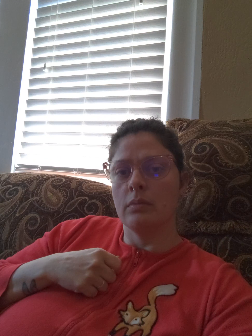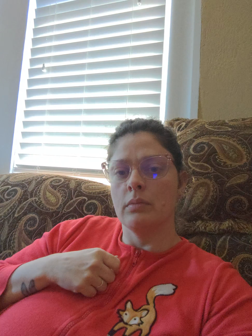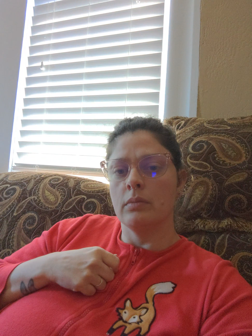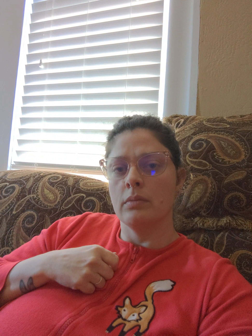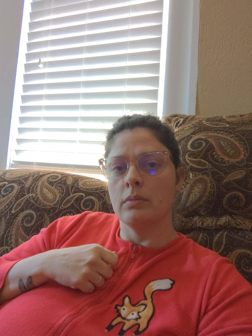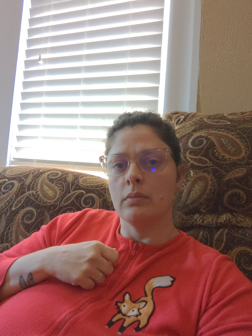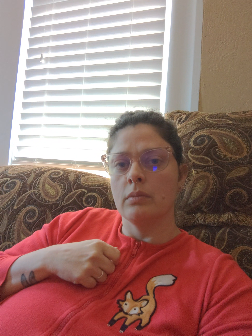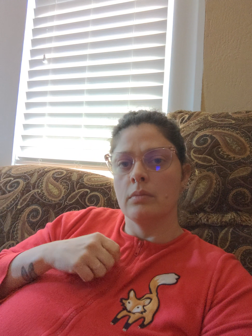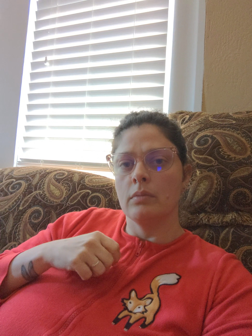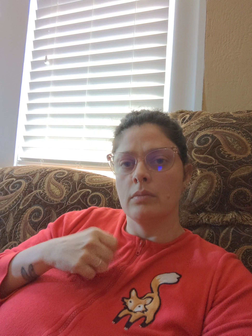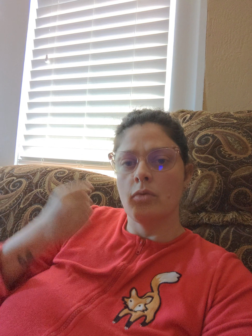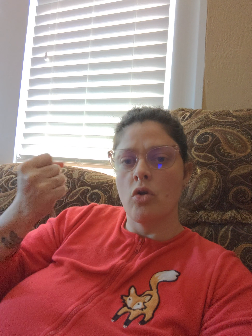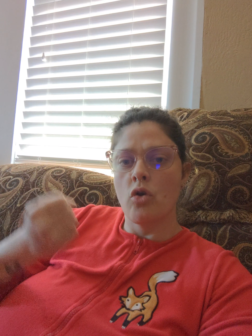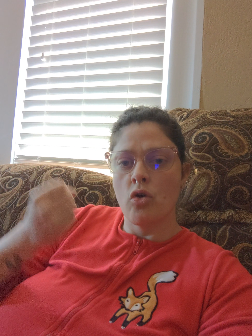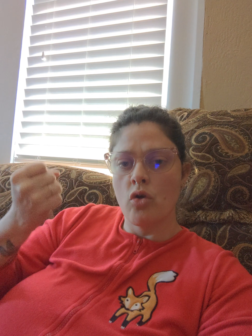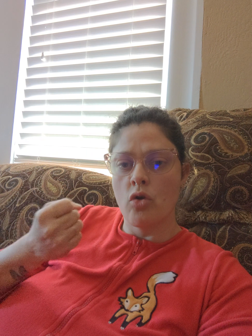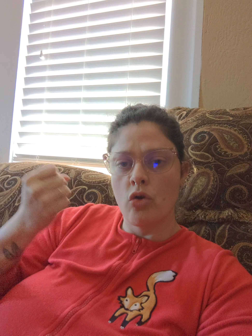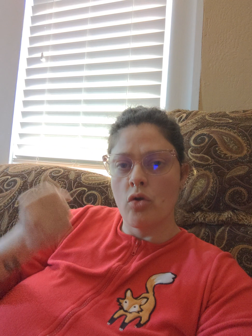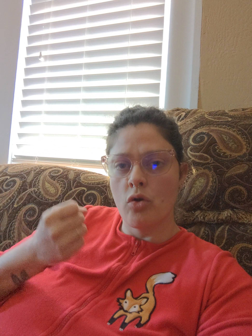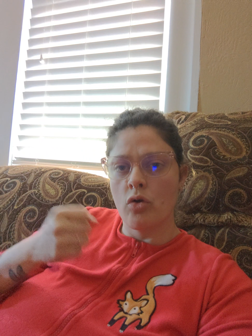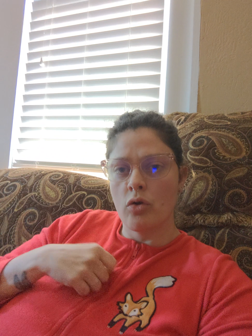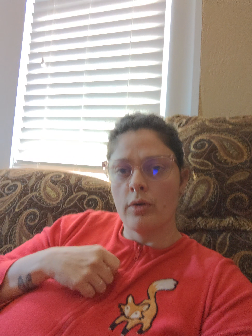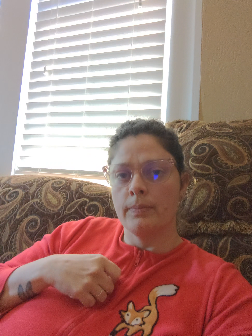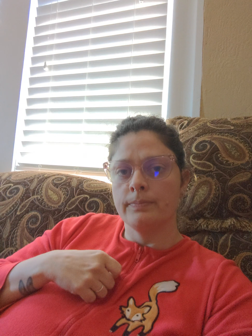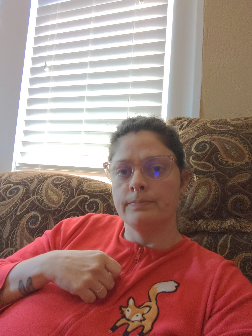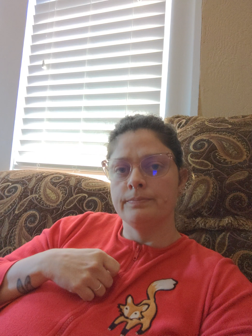car